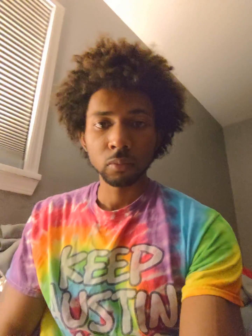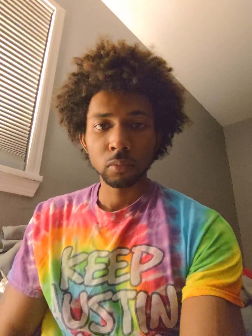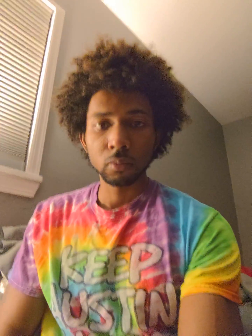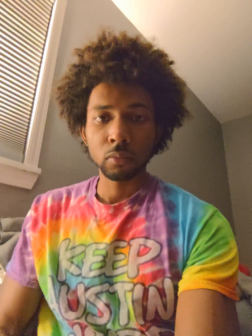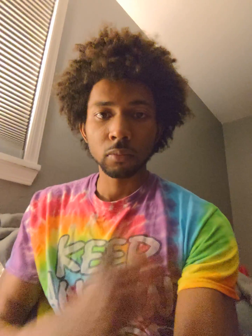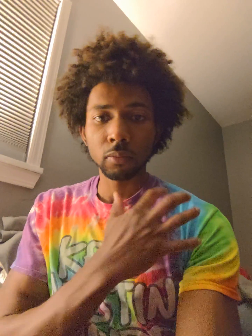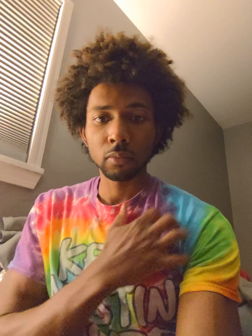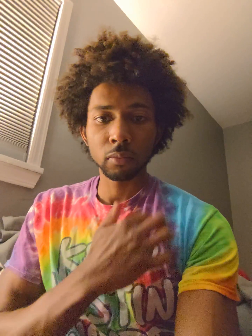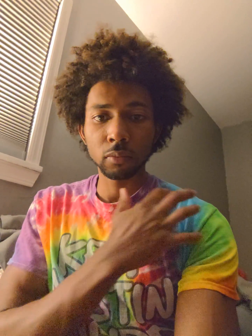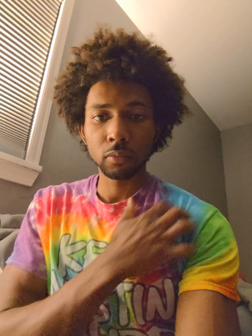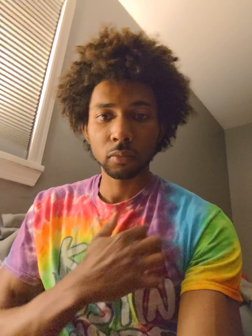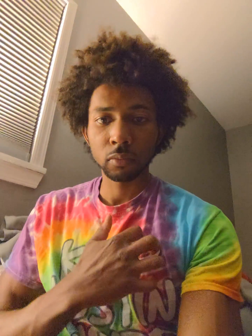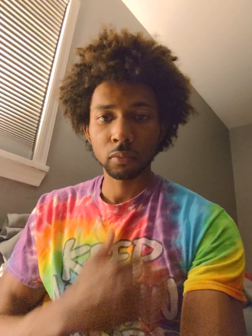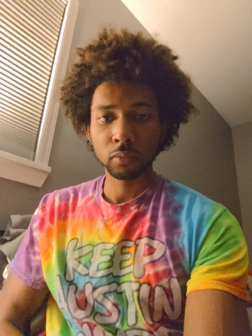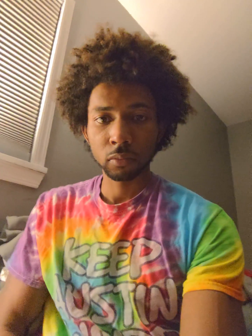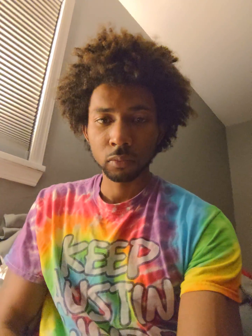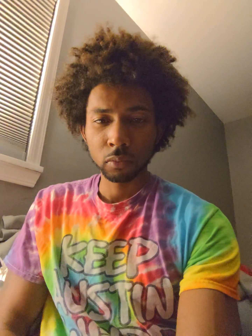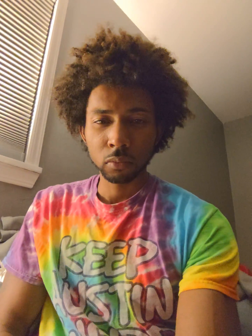bear